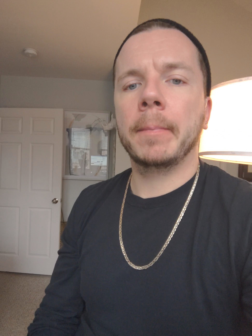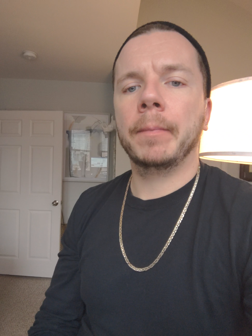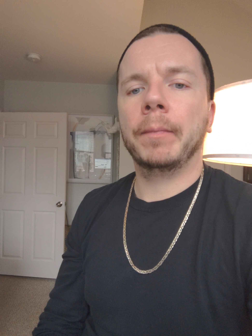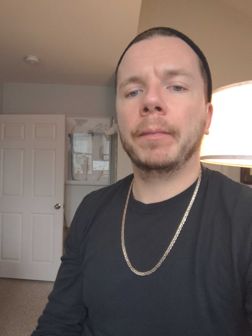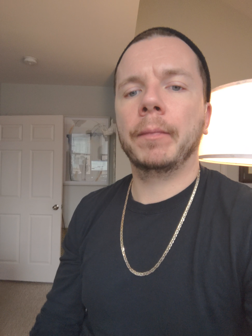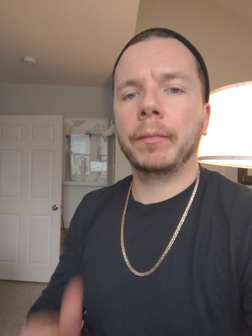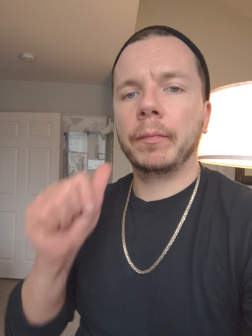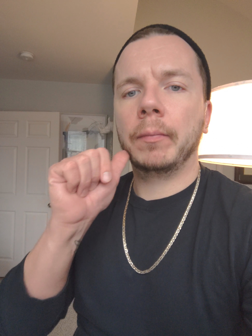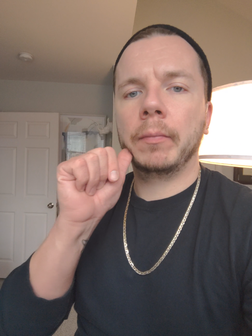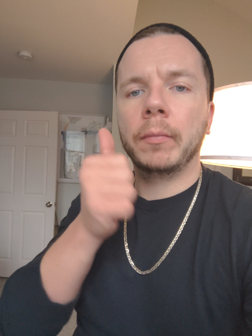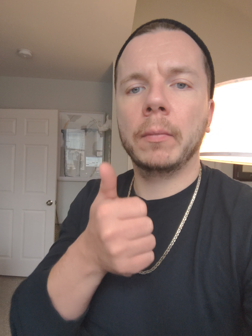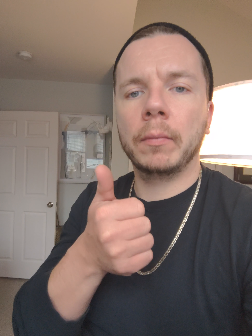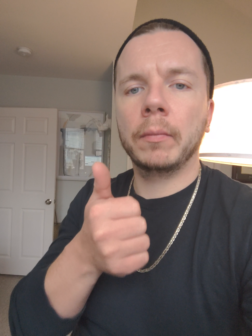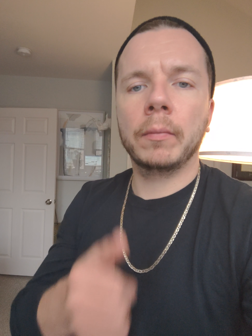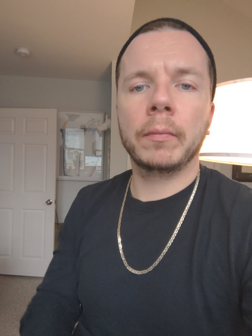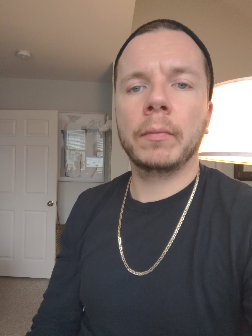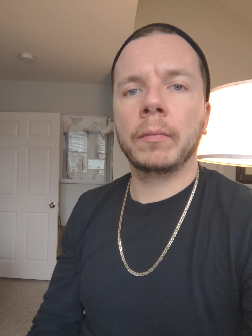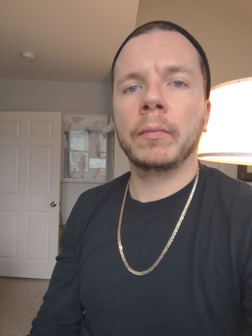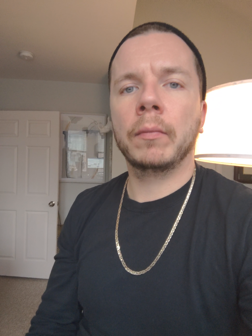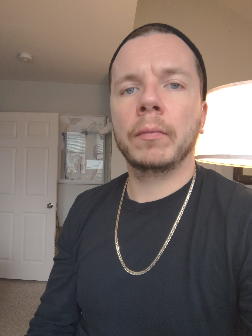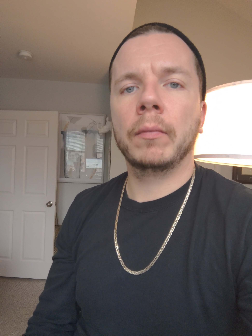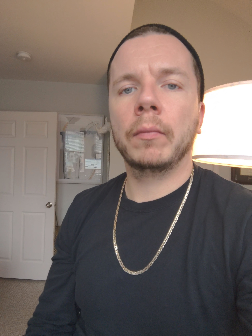tomorrow